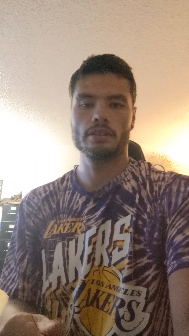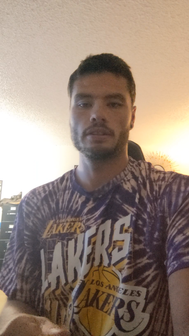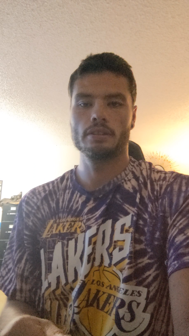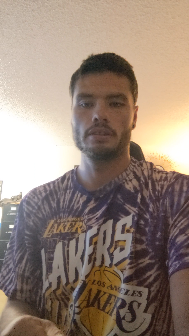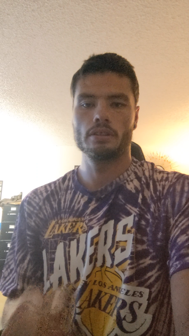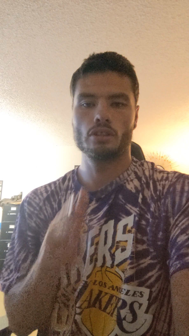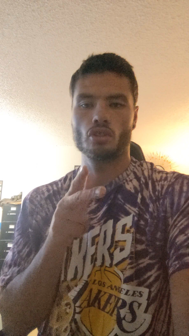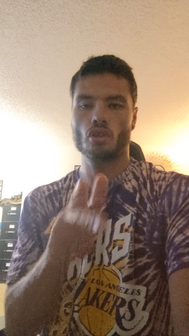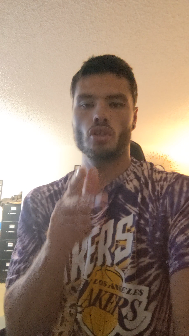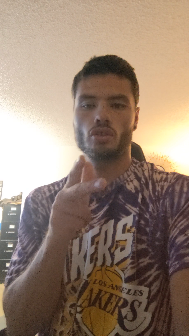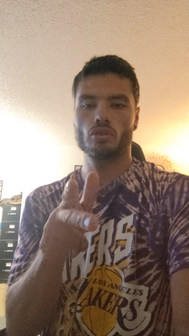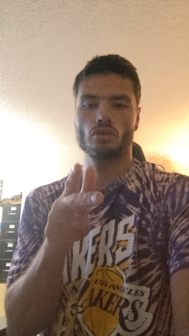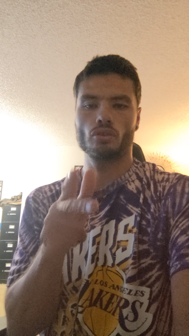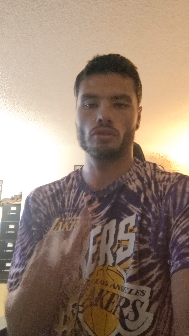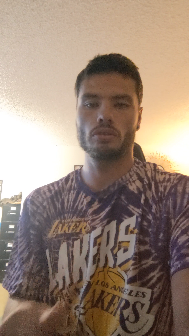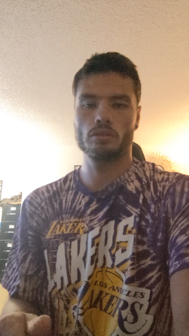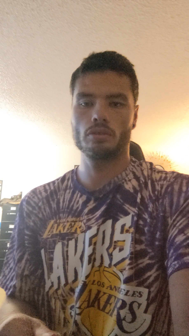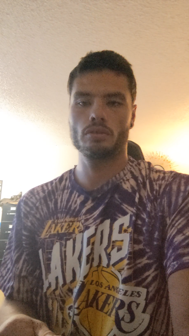garage